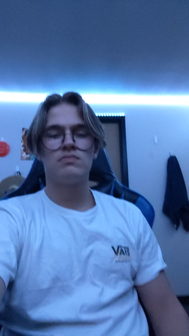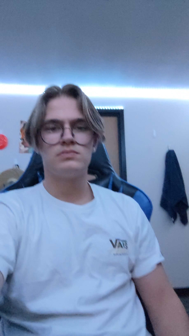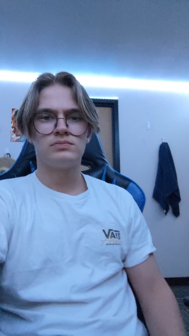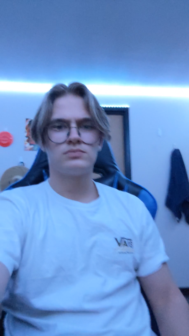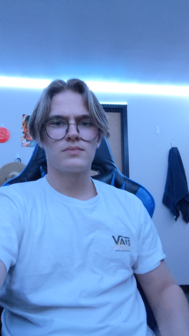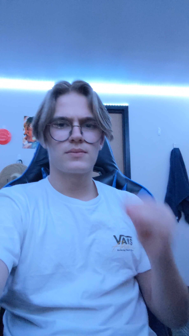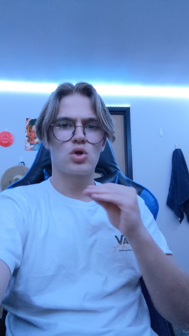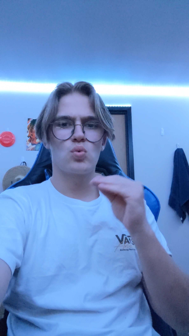more